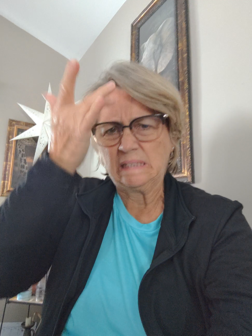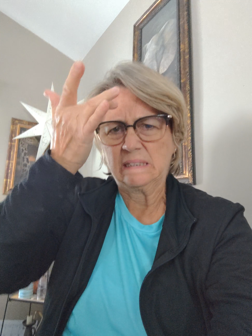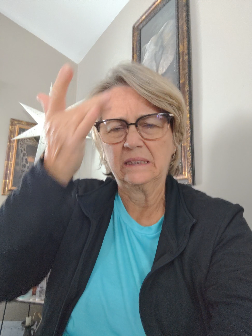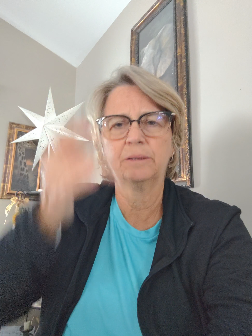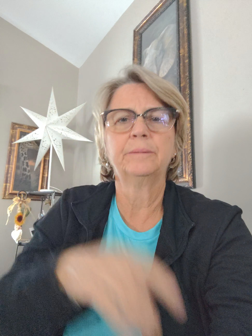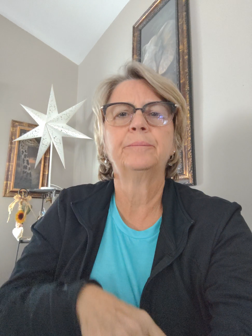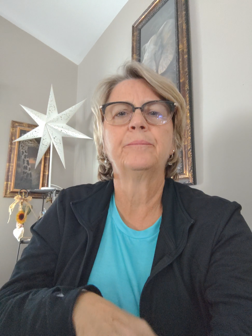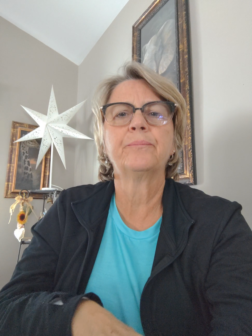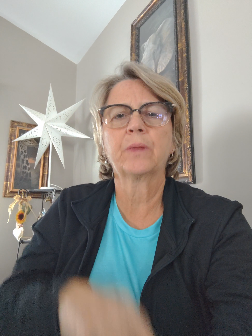sick